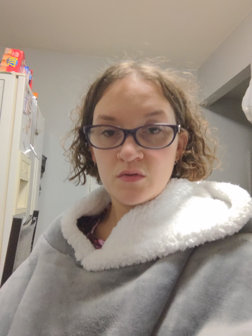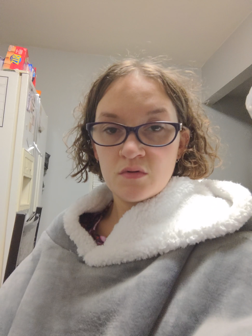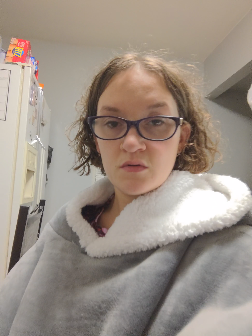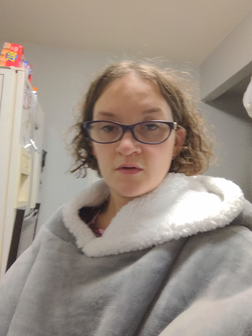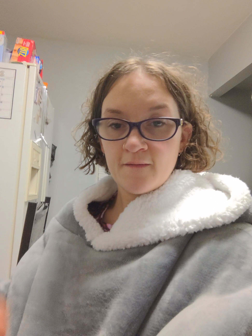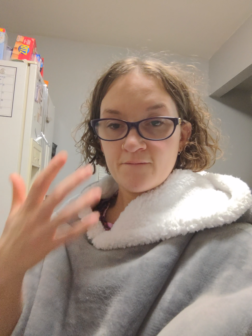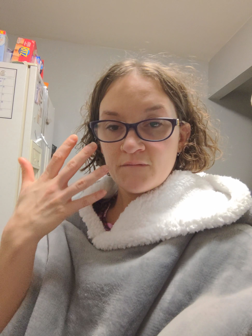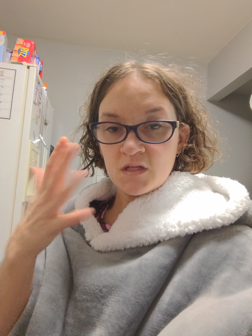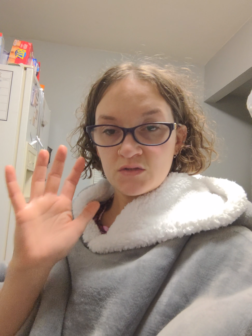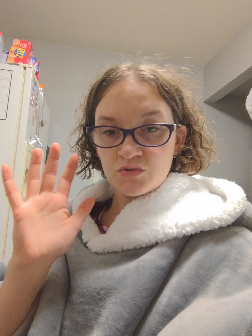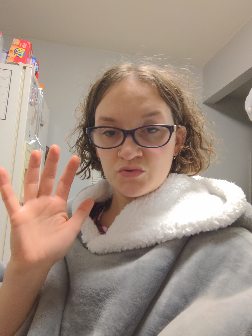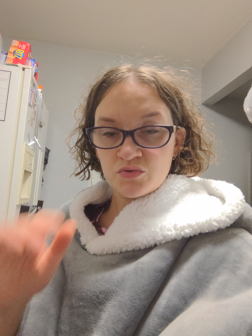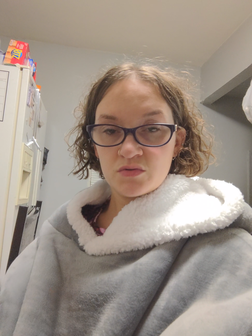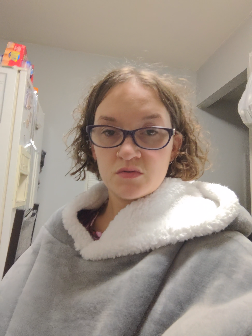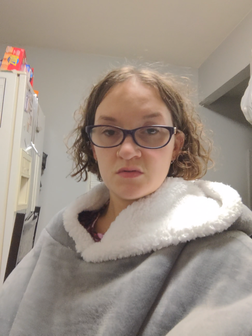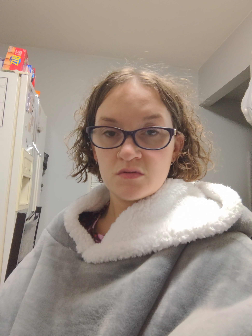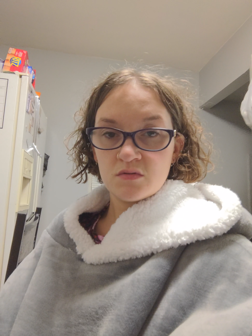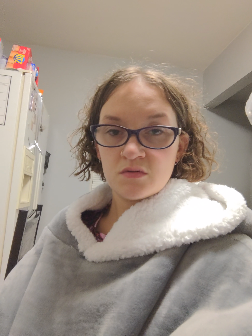finish